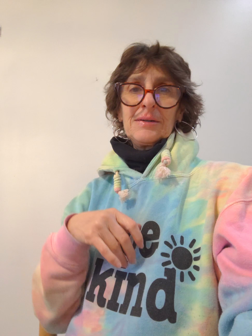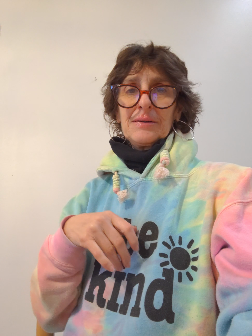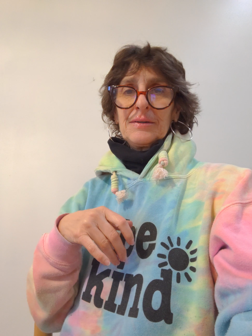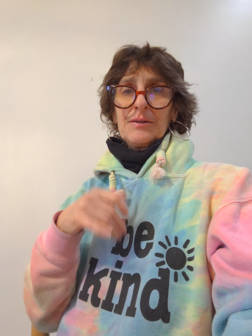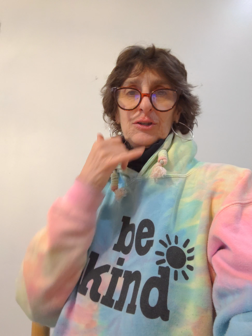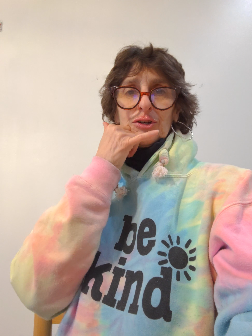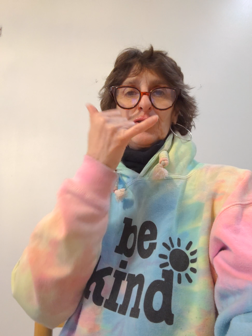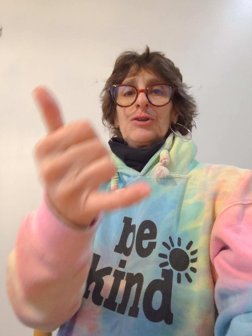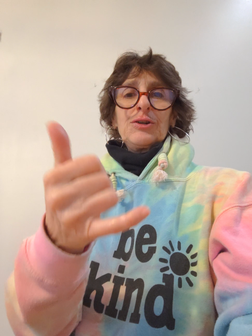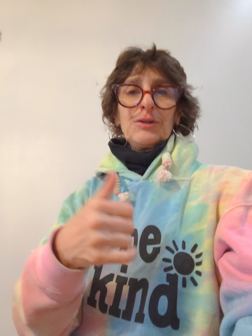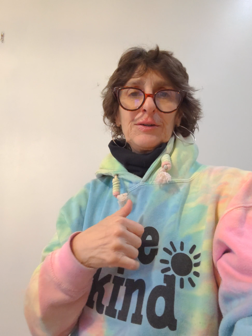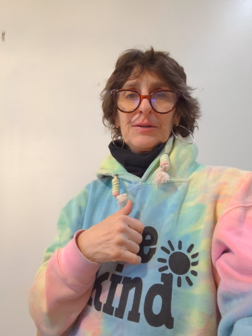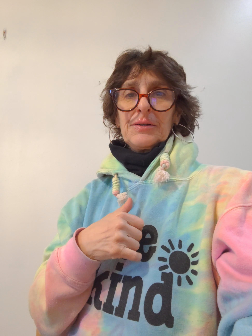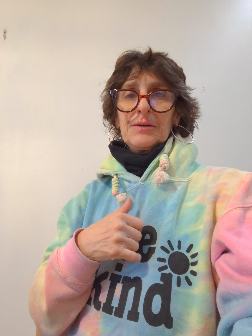call on the phone